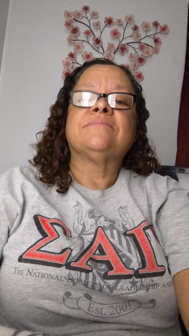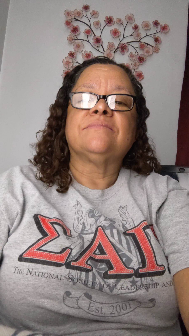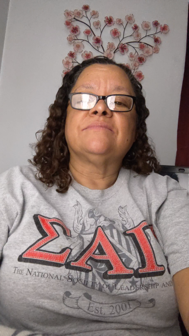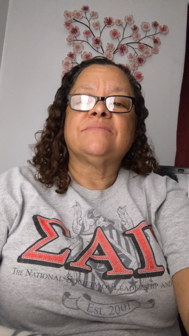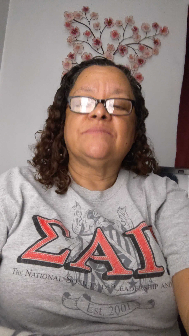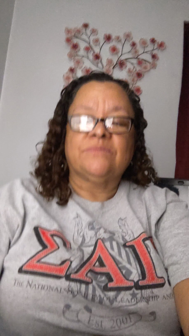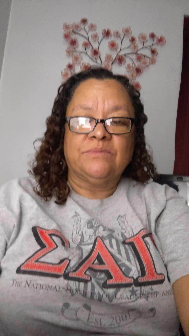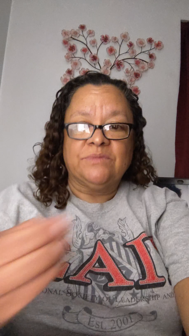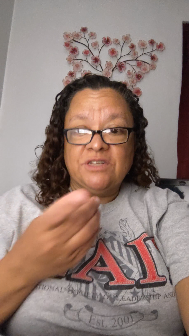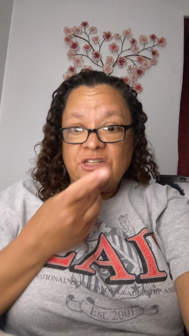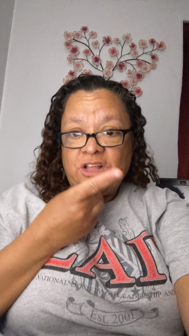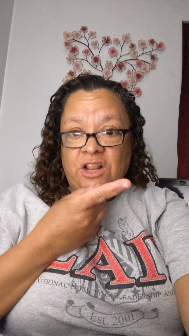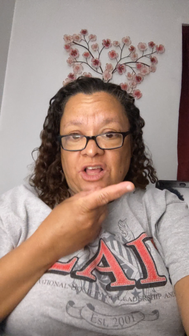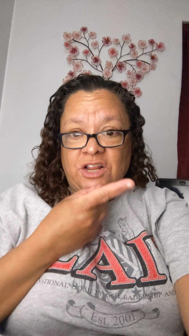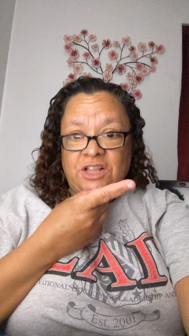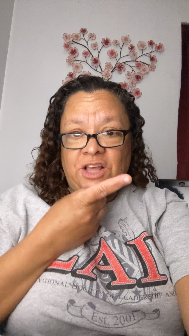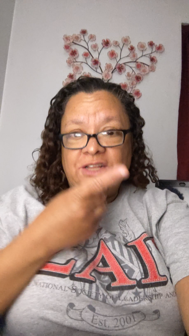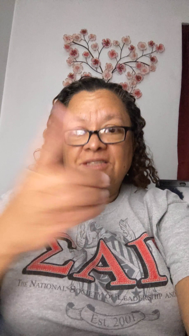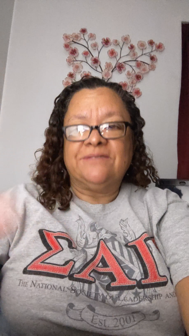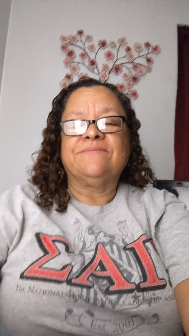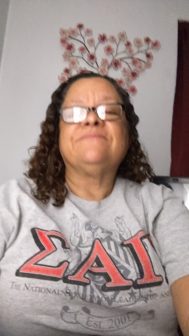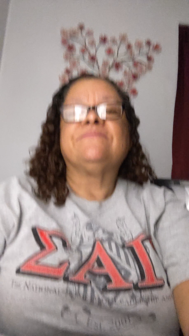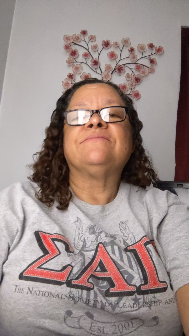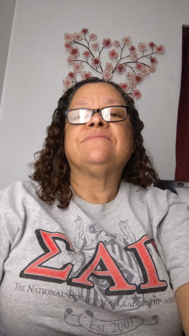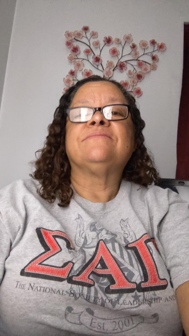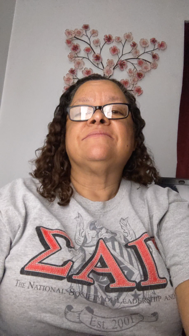dinner